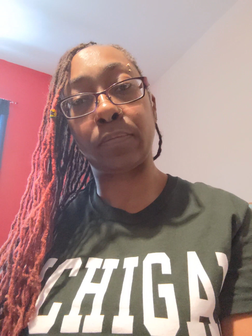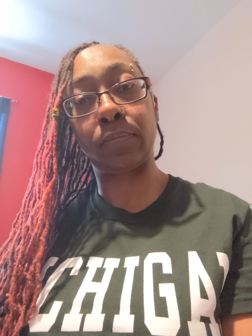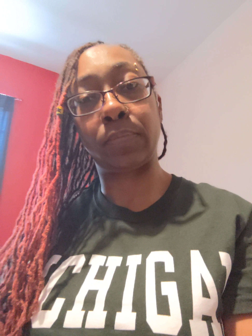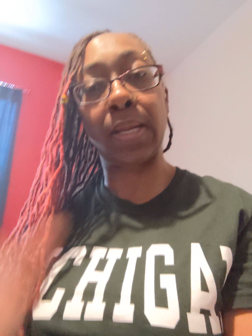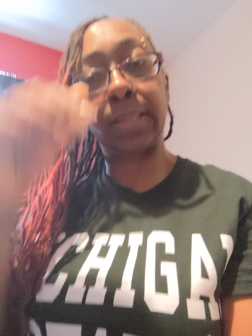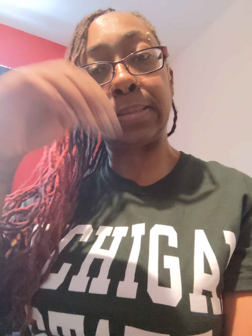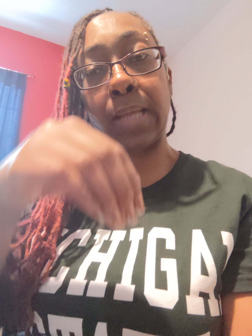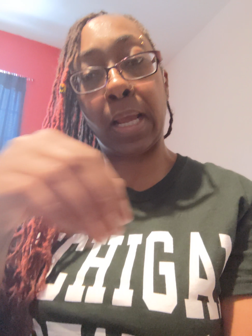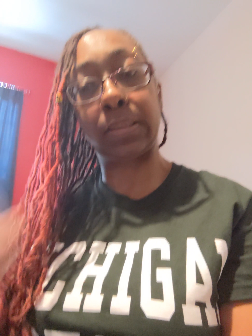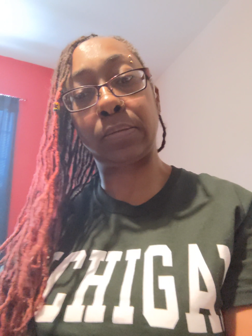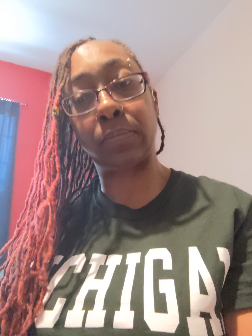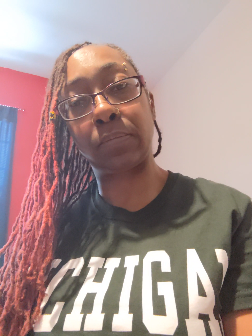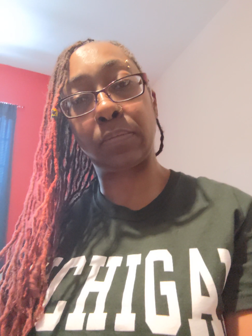night